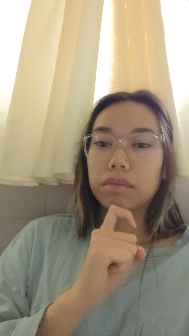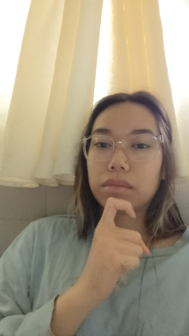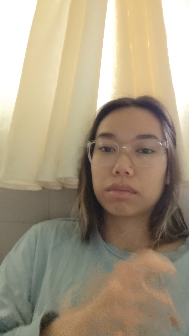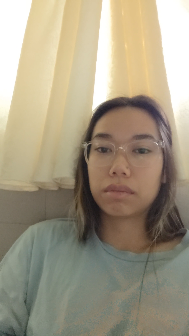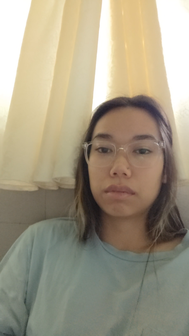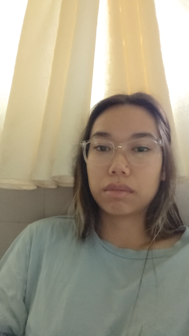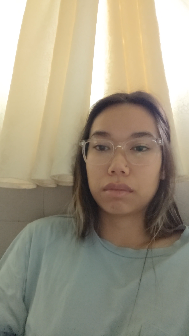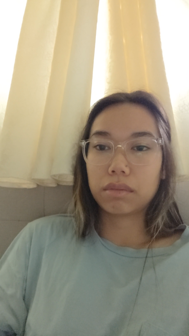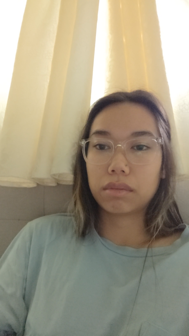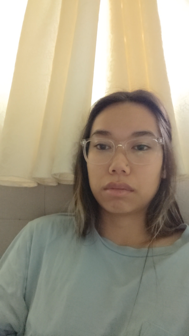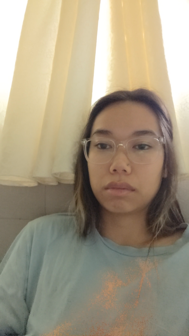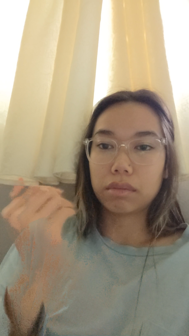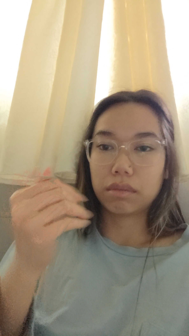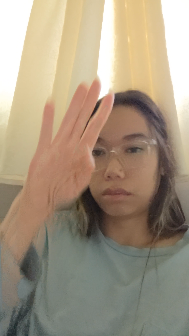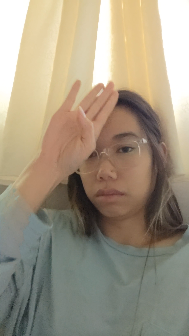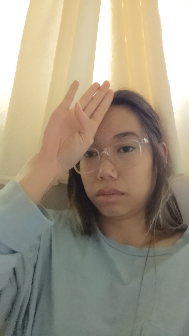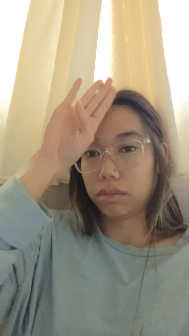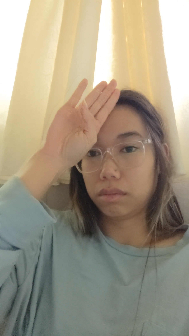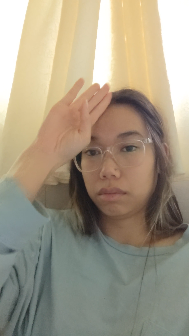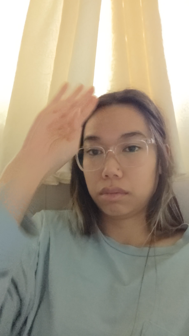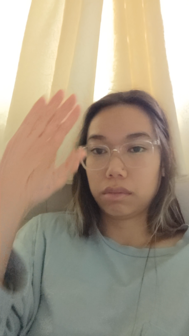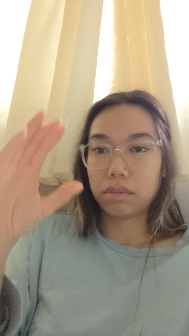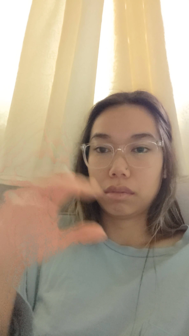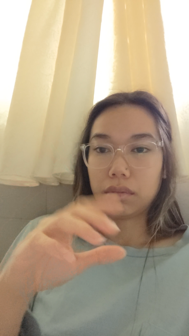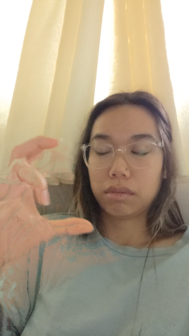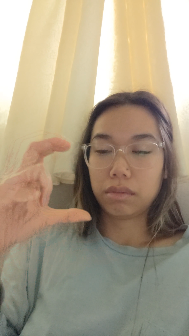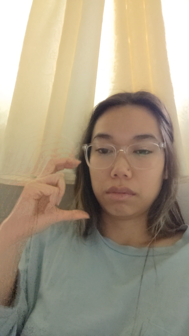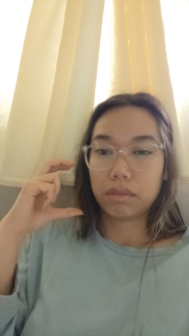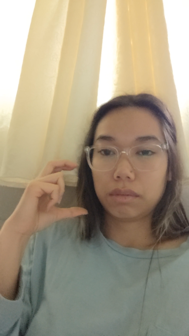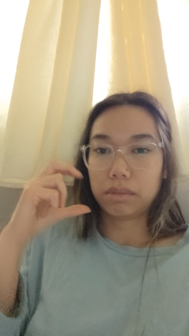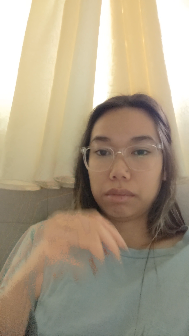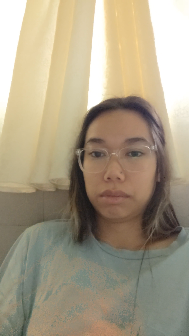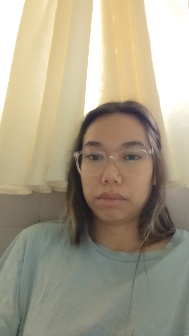fire truck